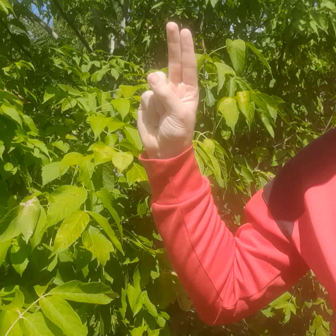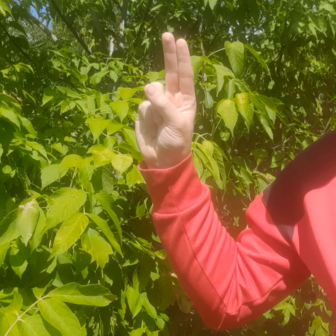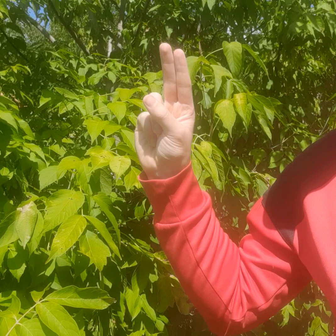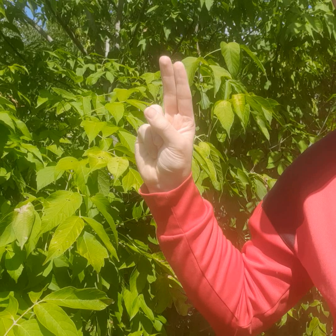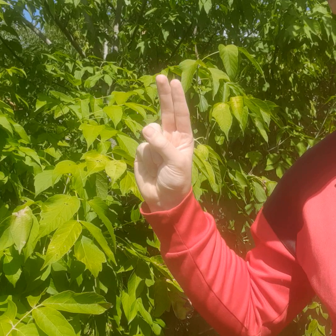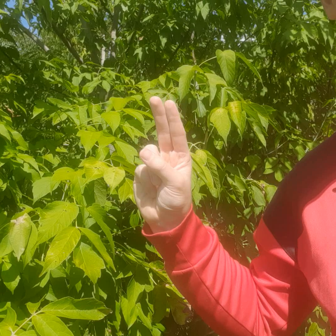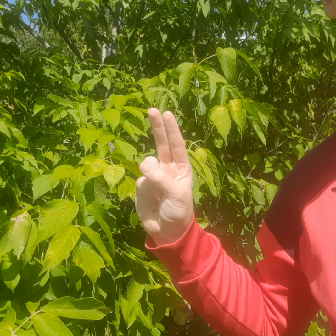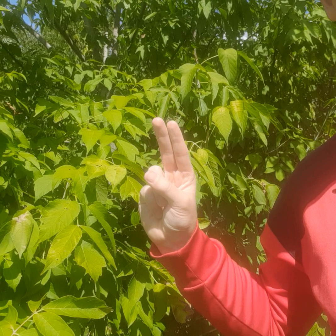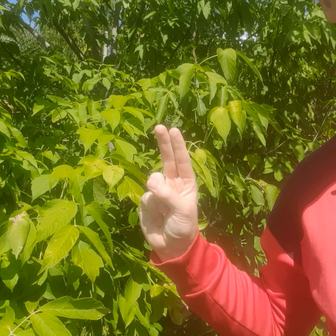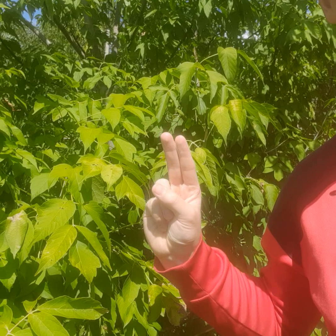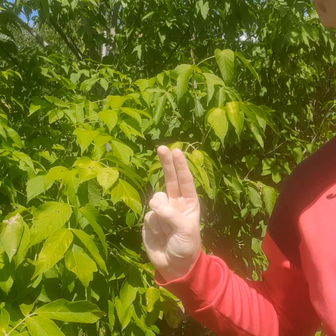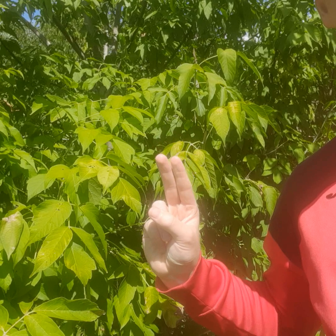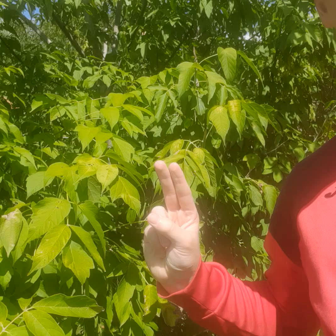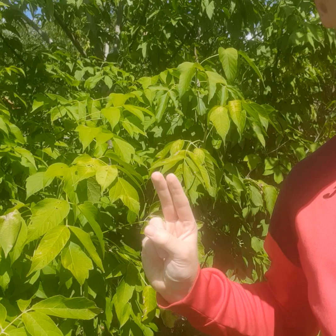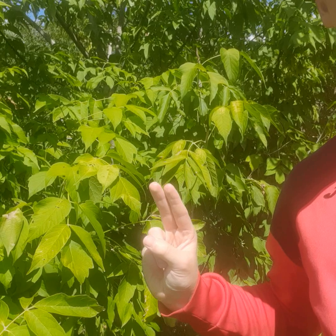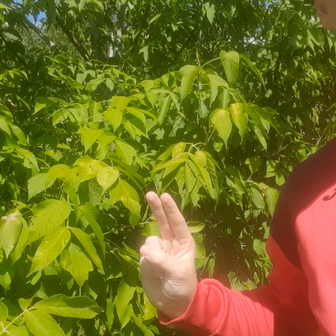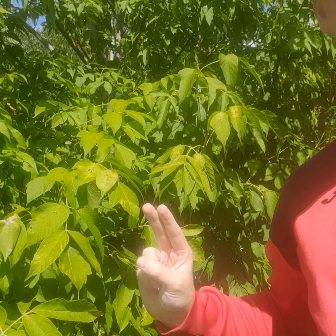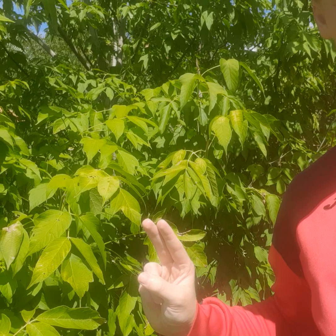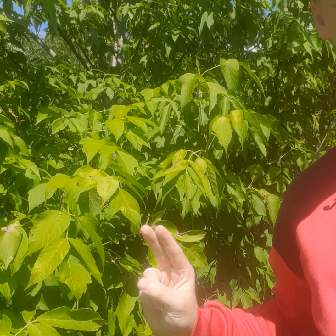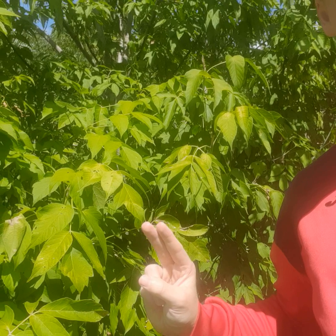Ц